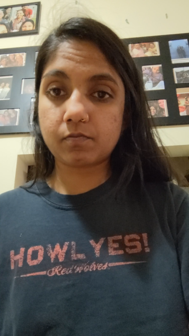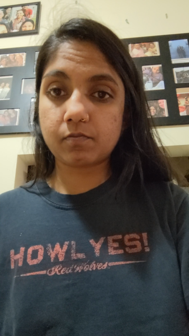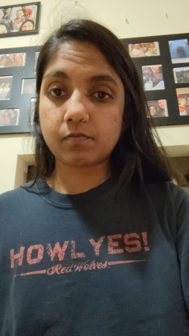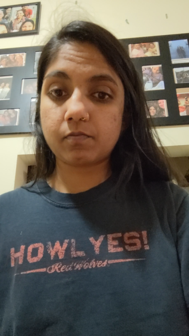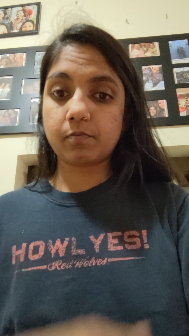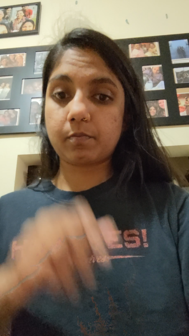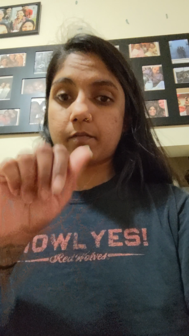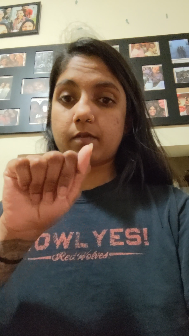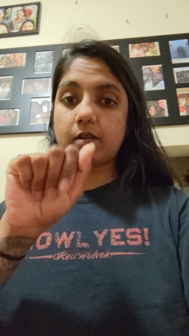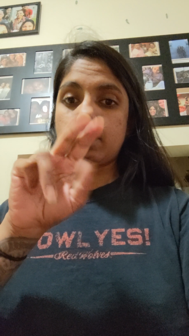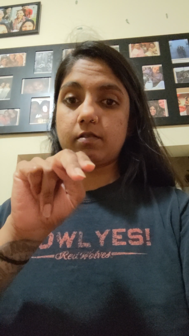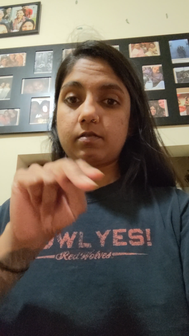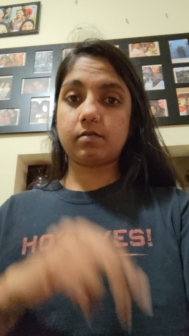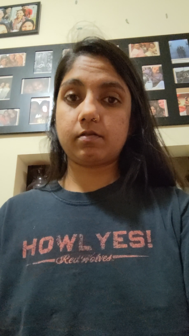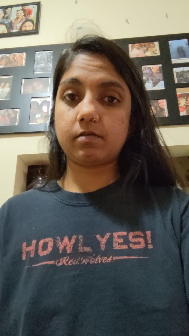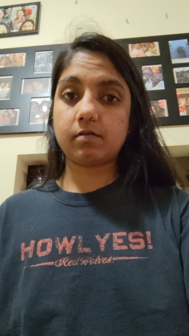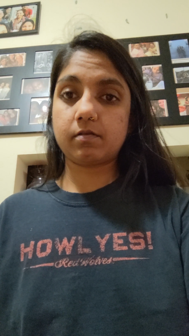an